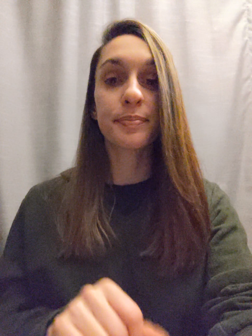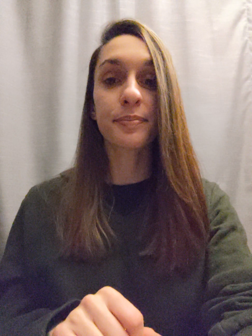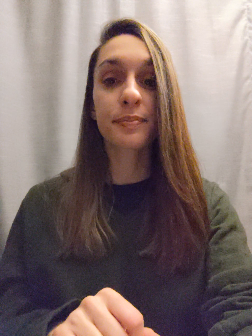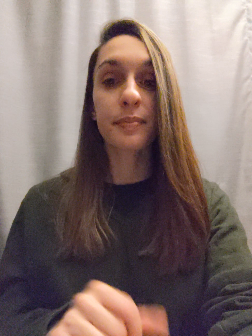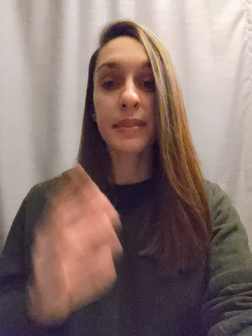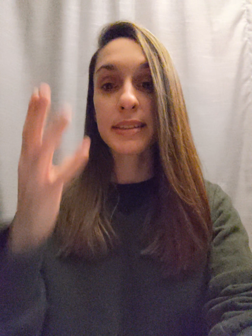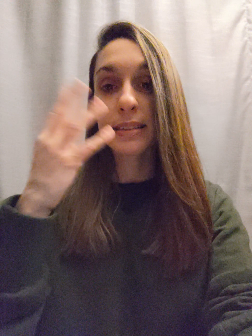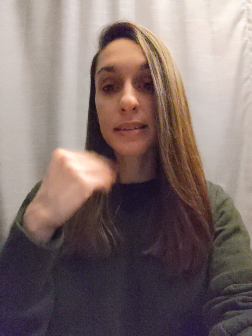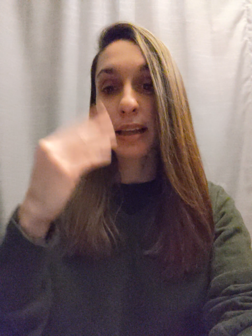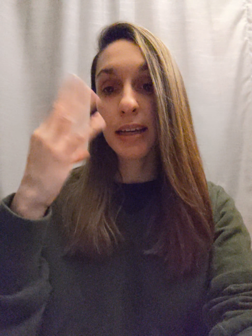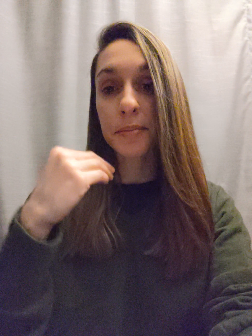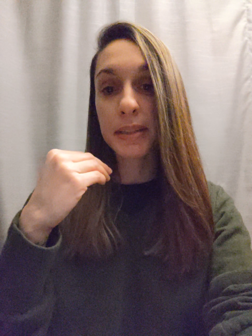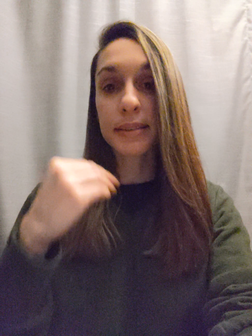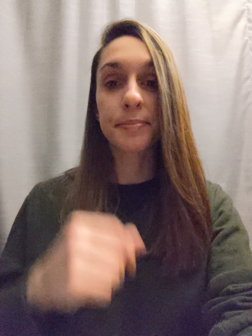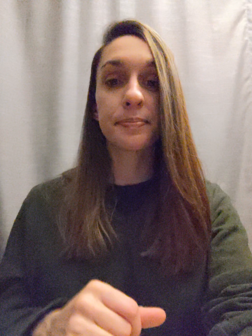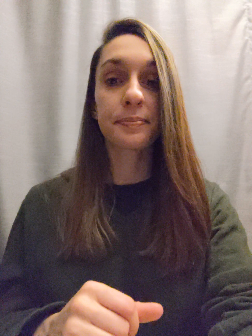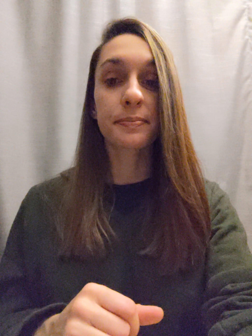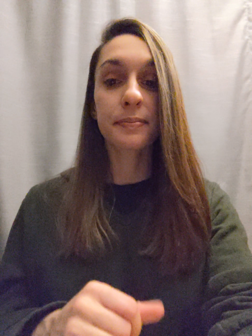sleepy